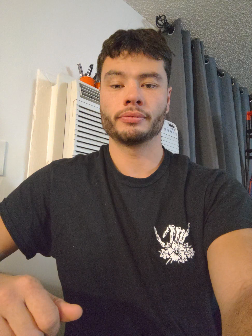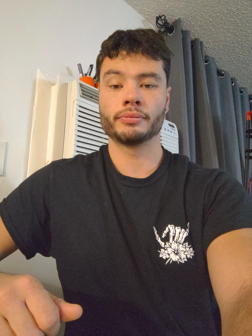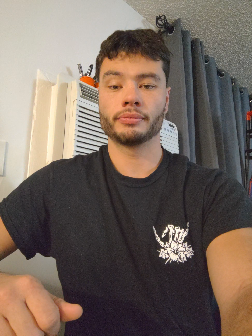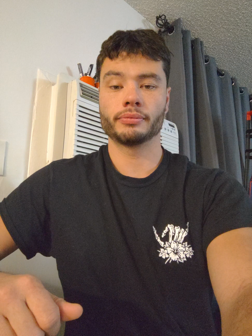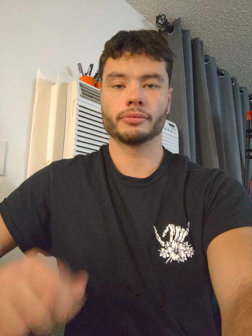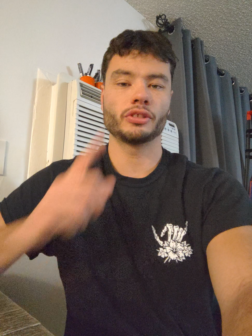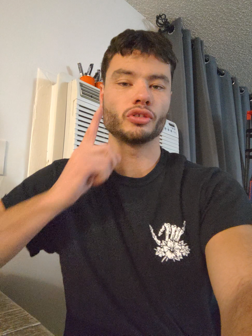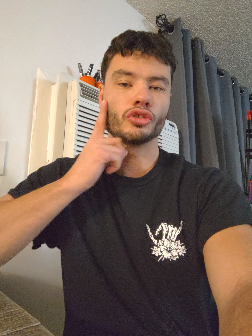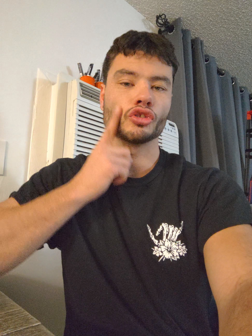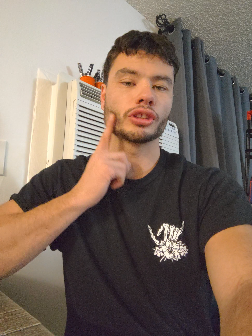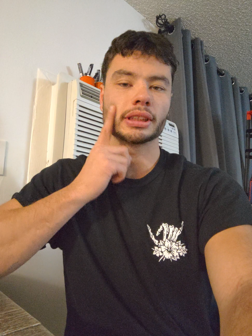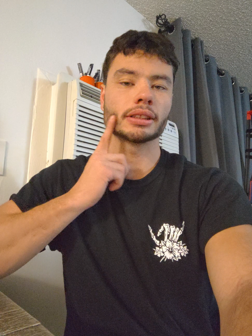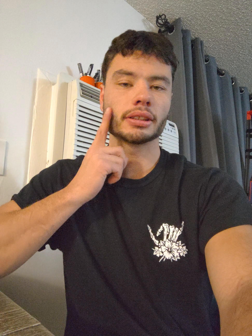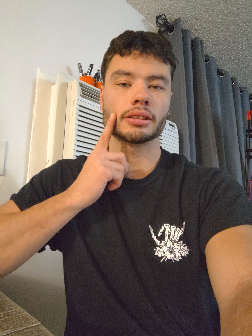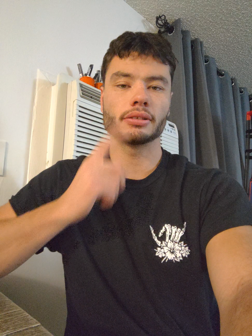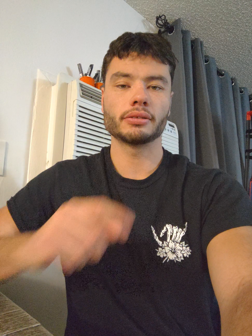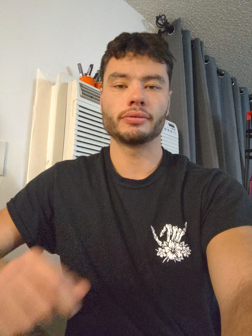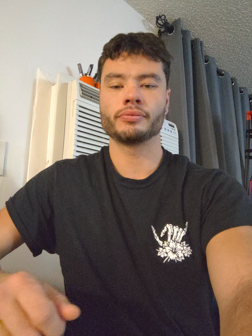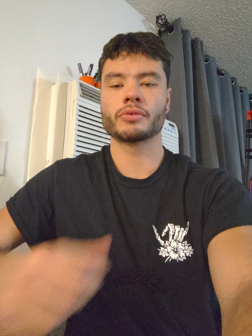cheek